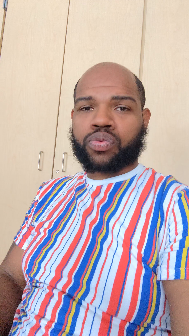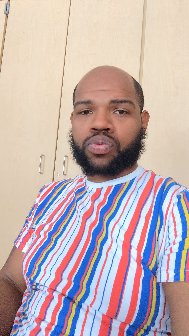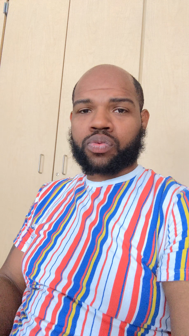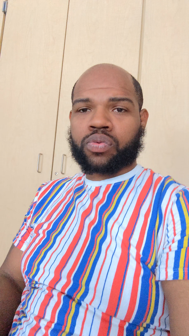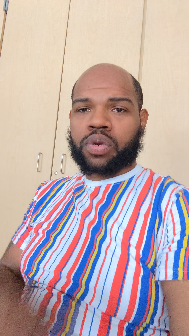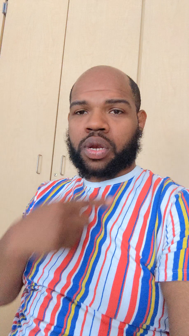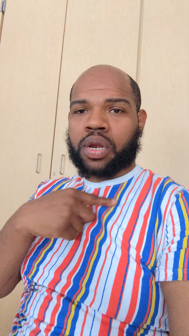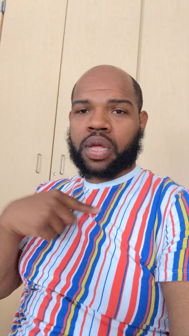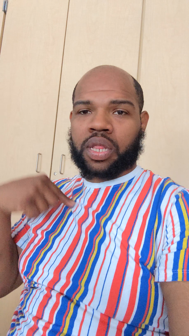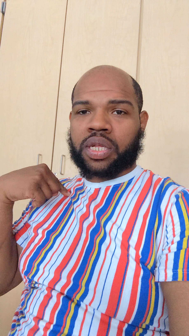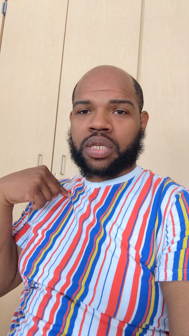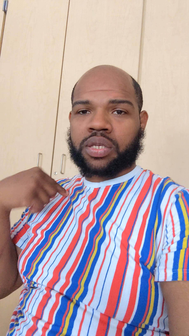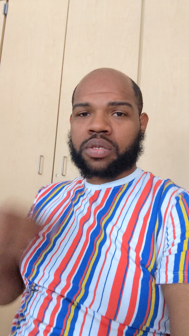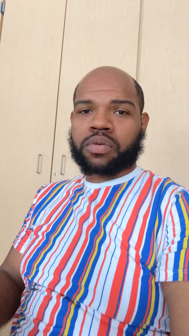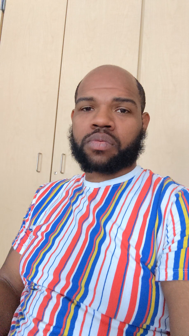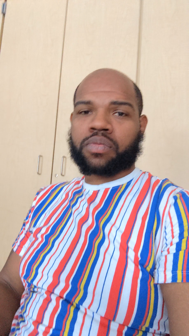necklace